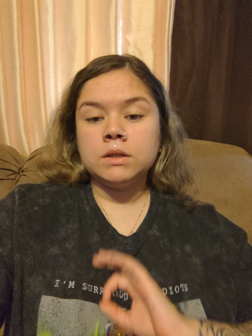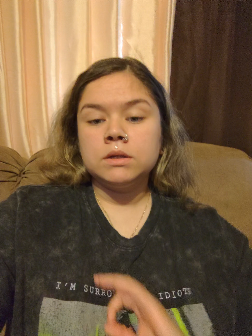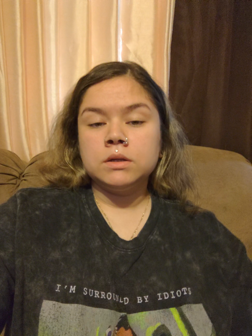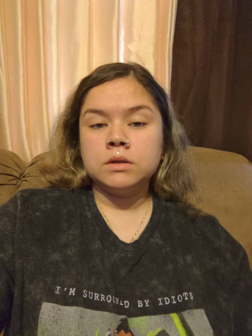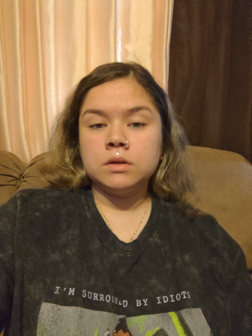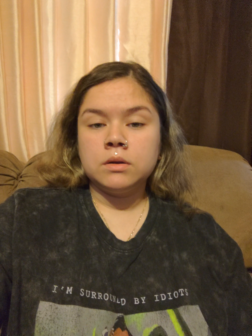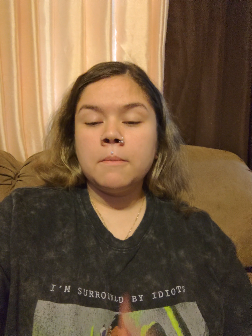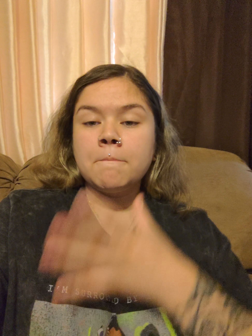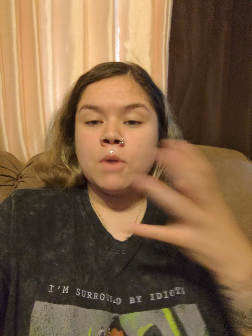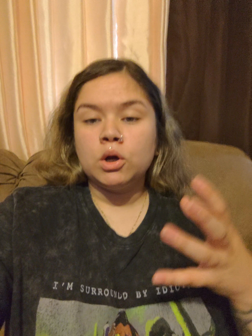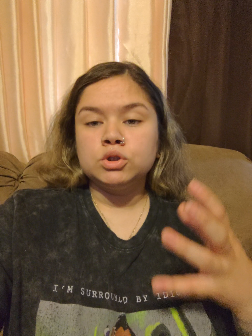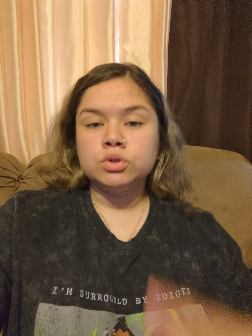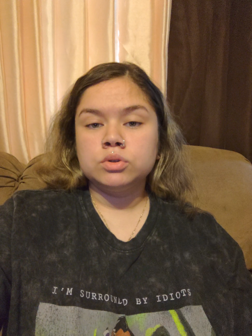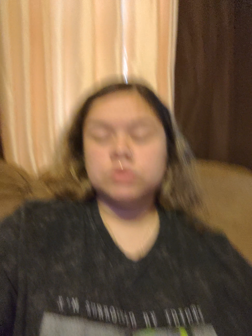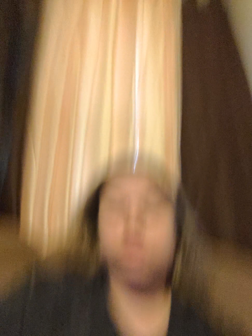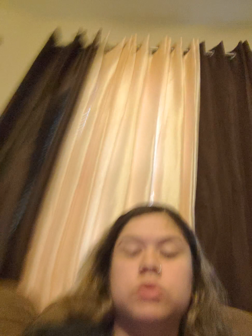much